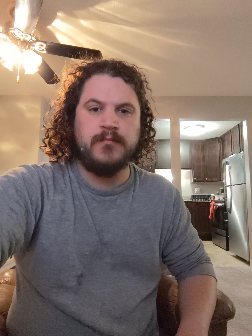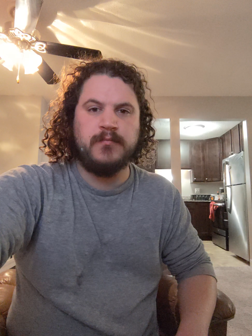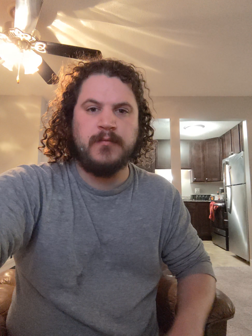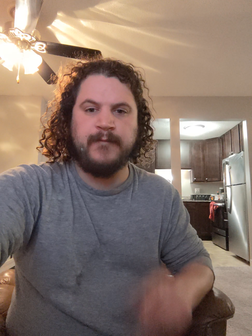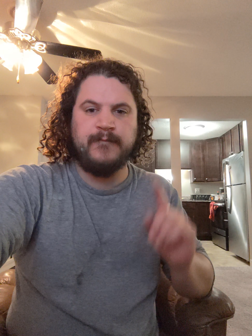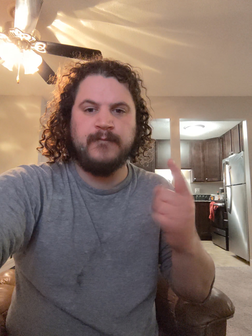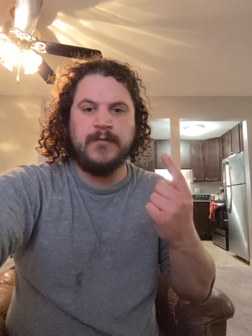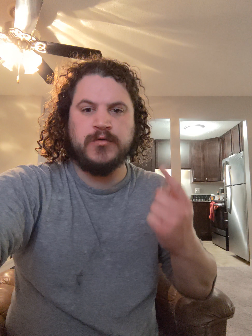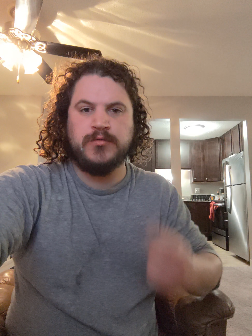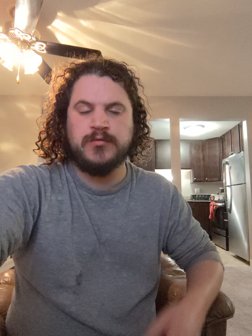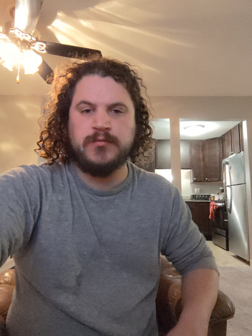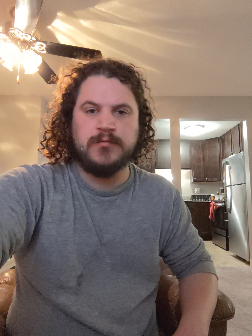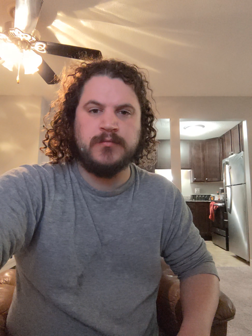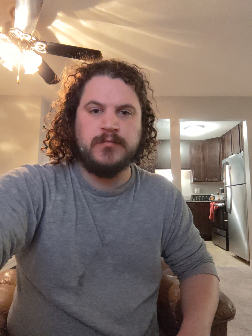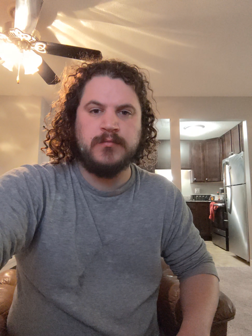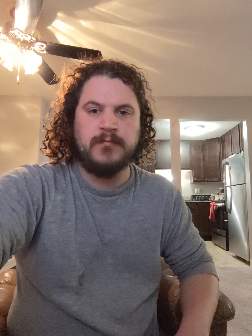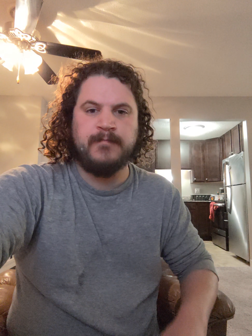first